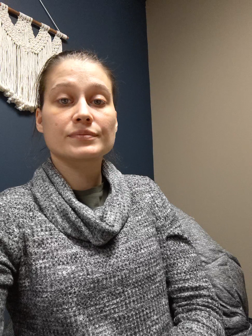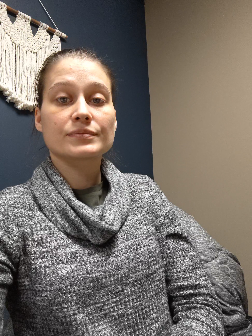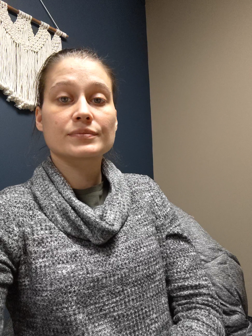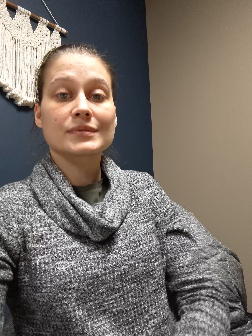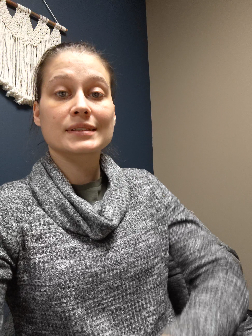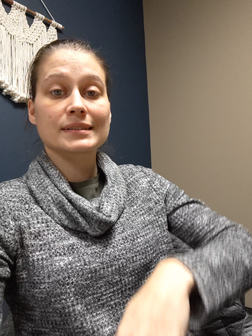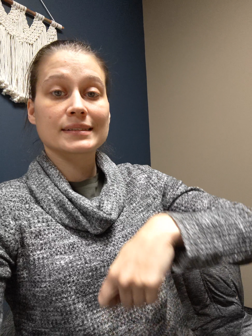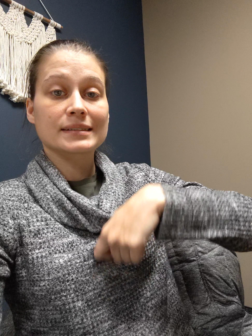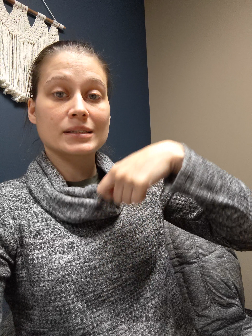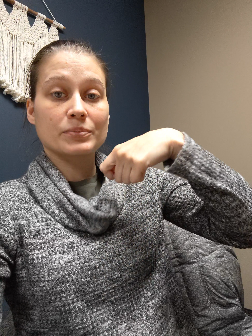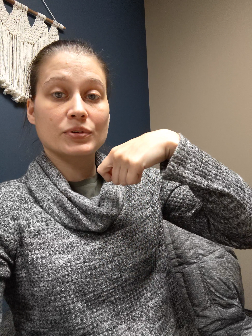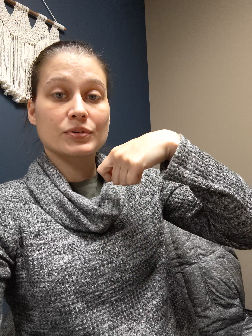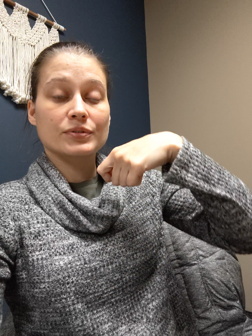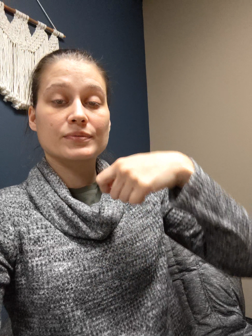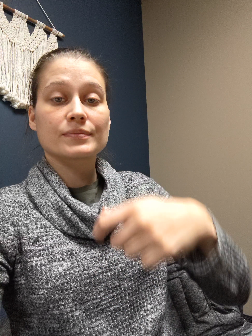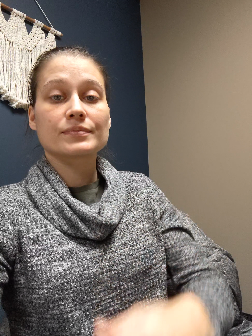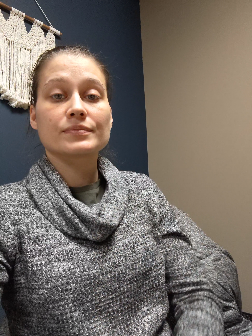zipper